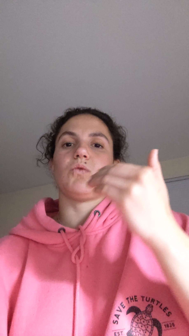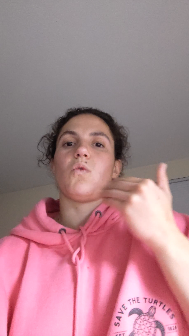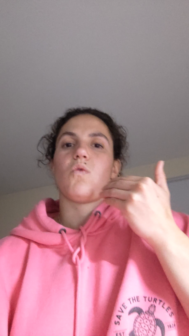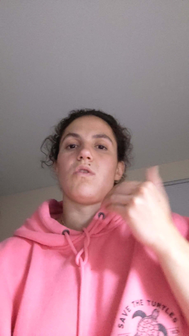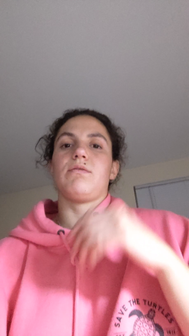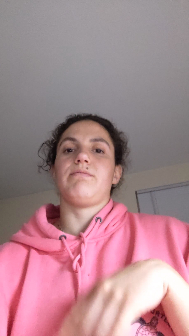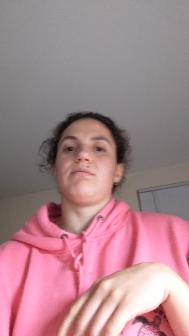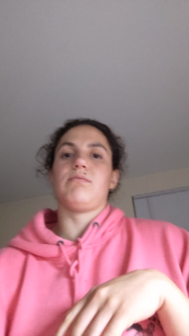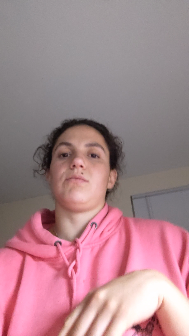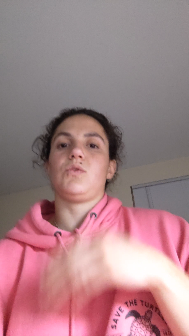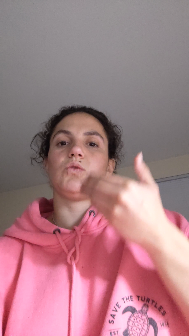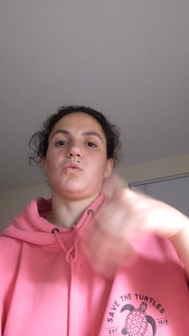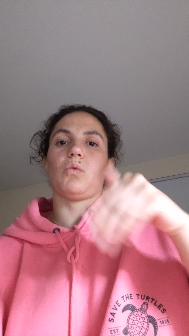shorts